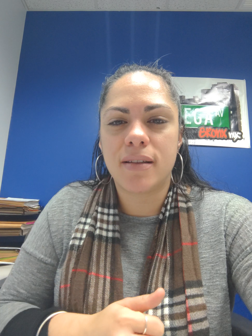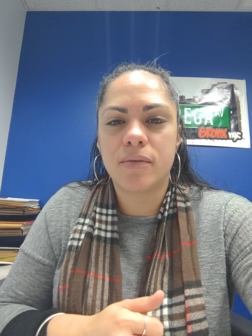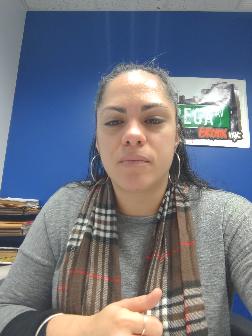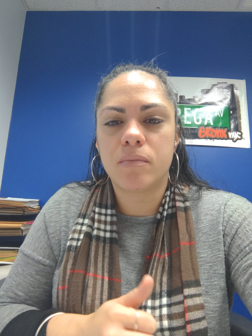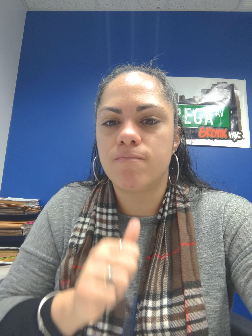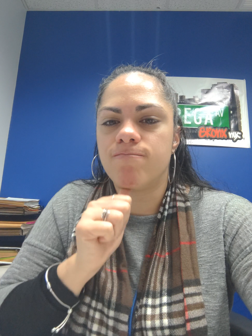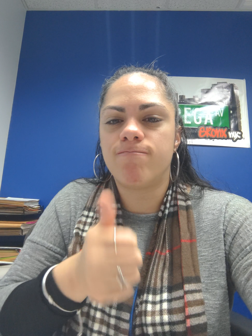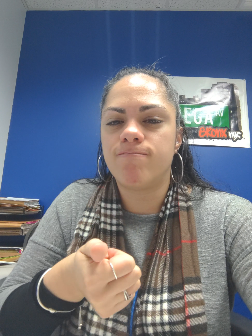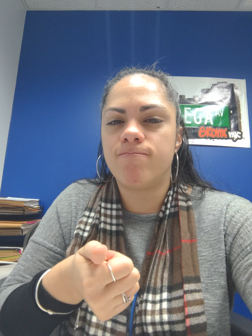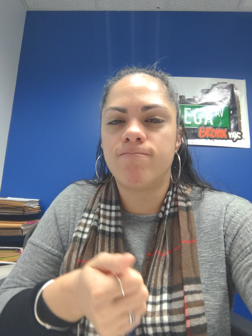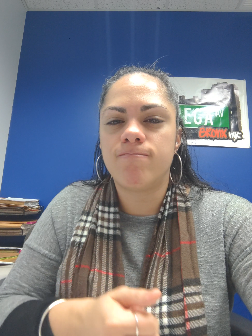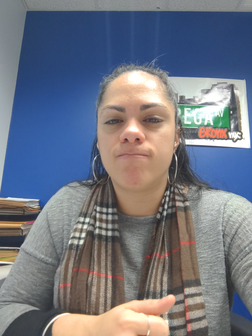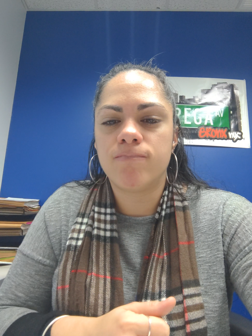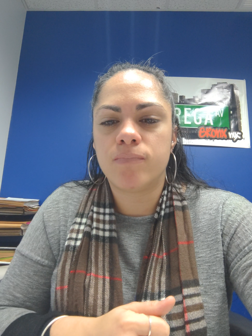not